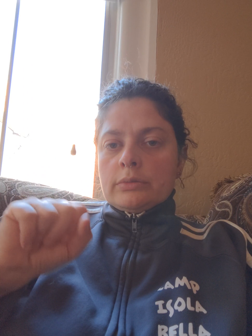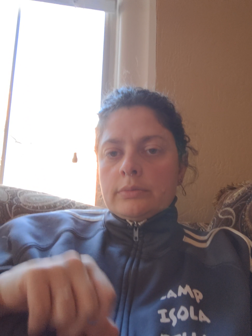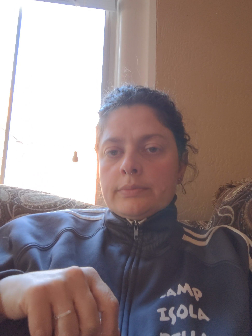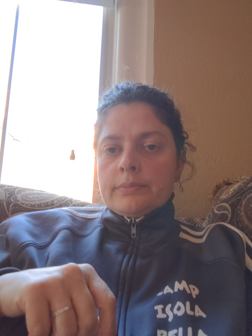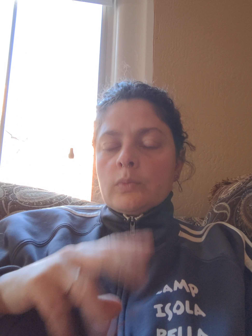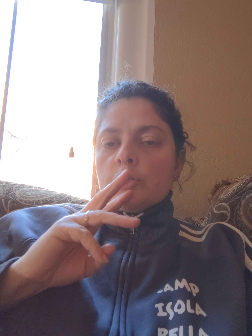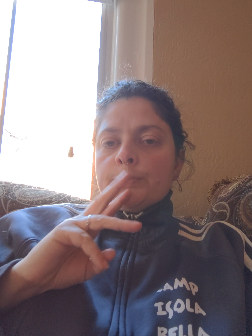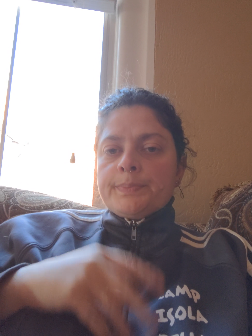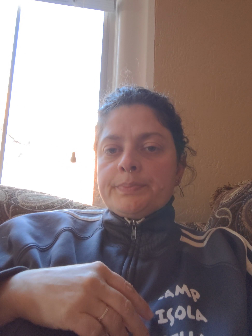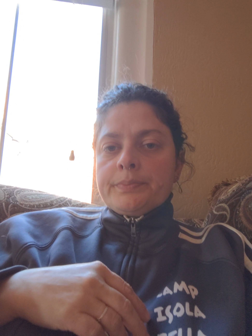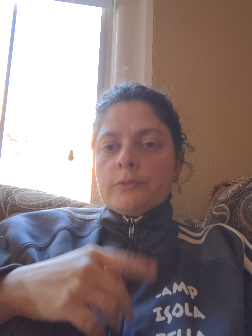water